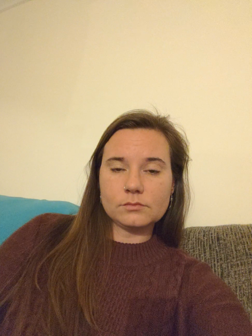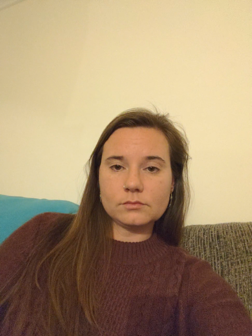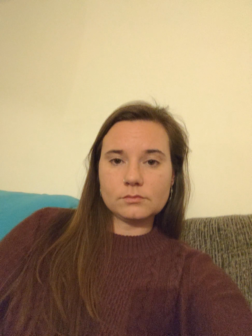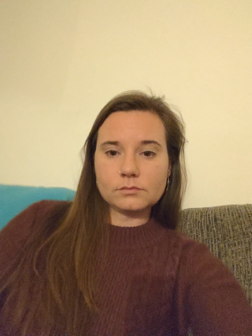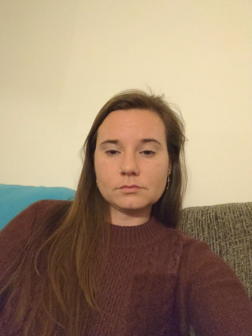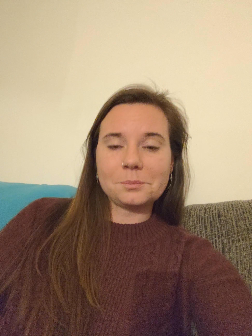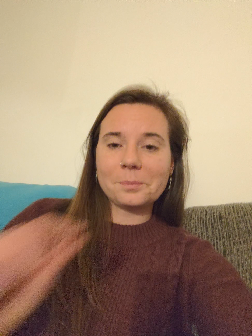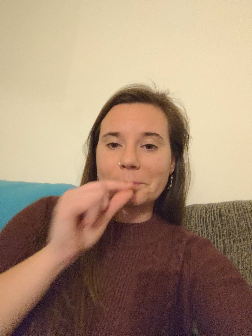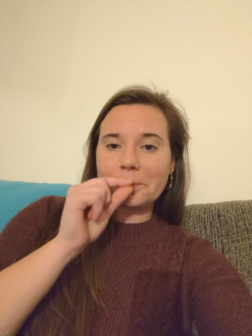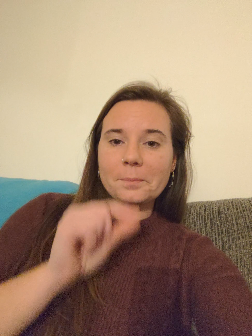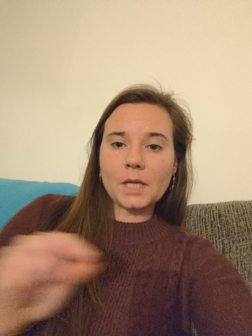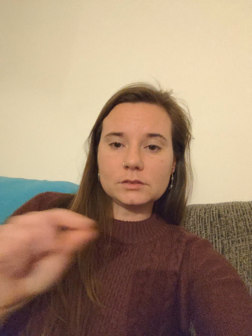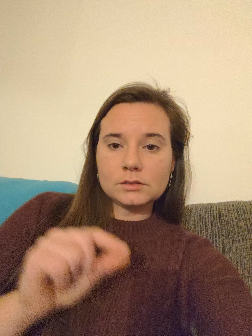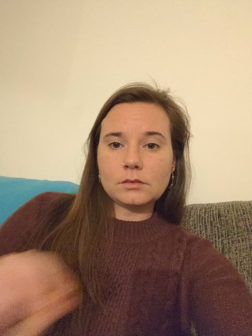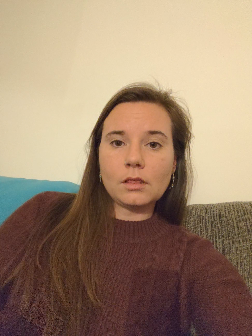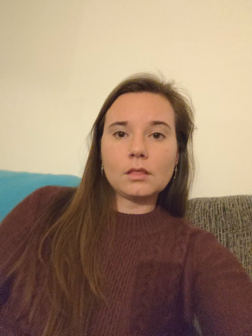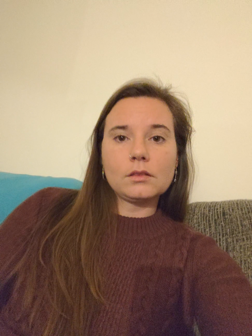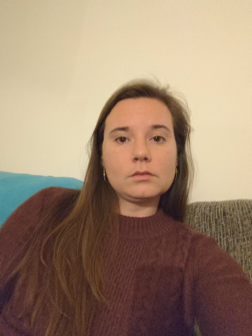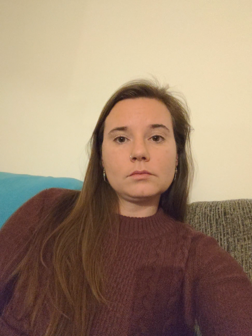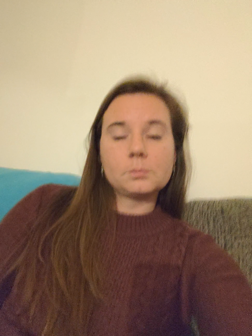pencil